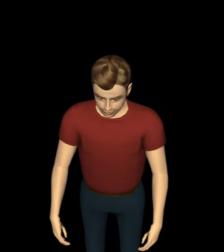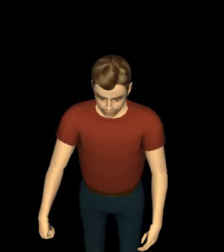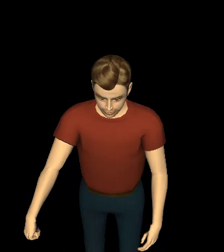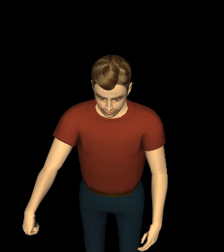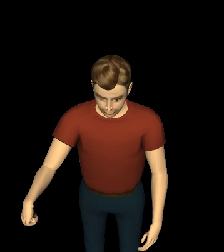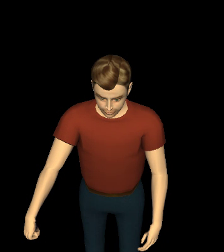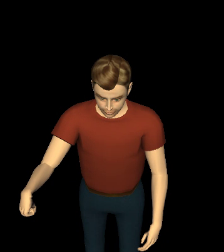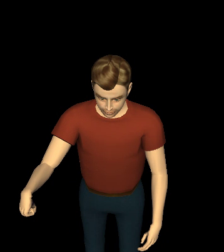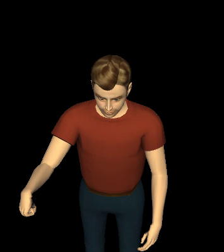أمتعة